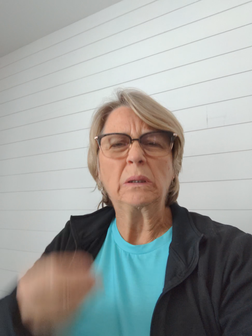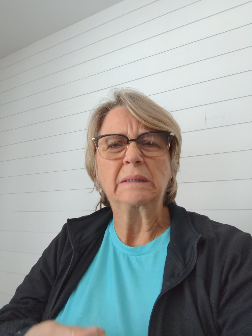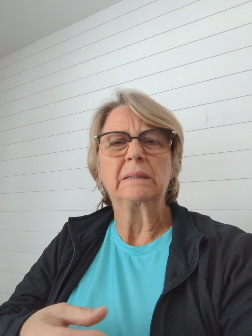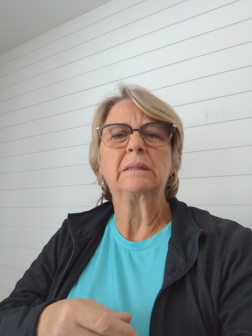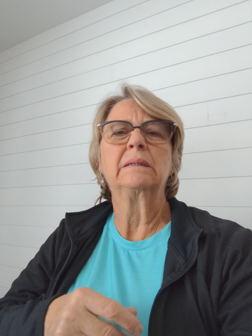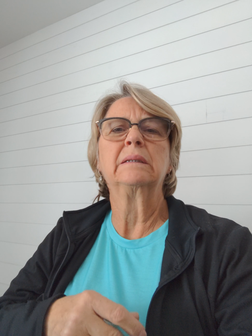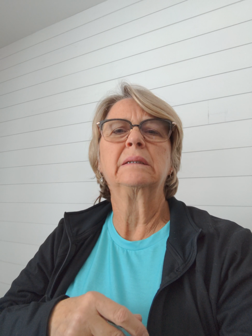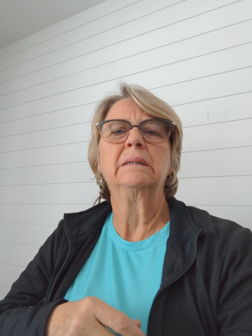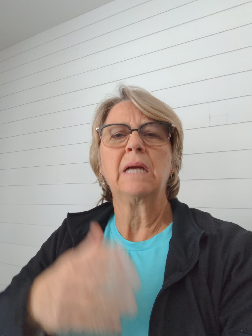wet